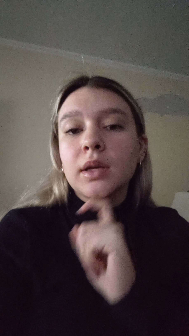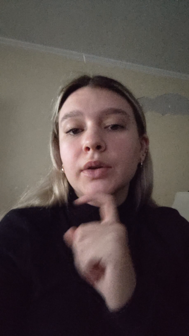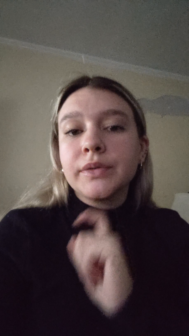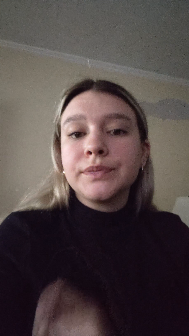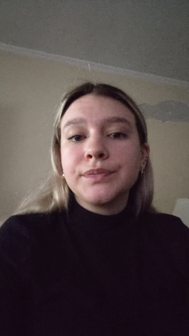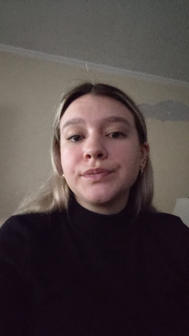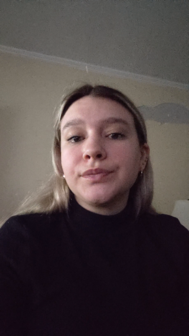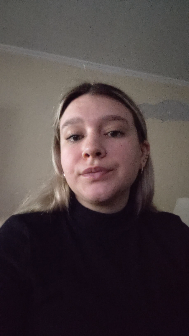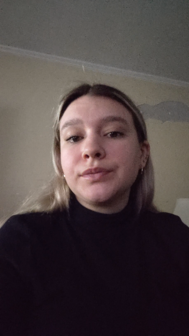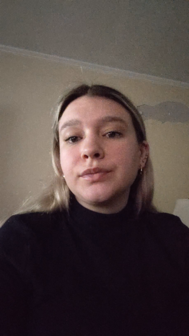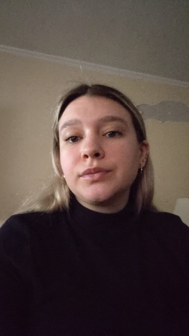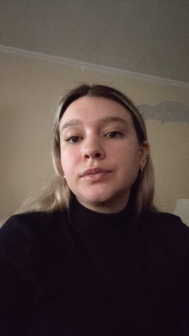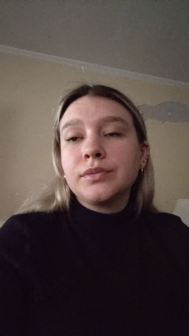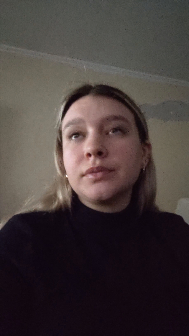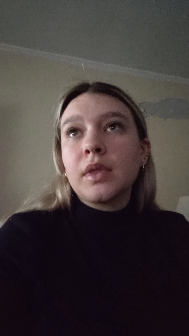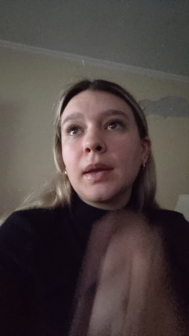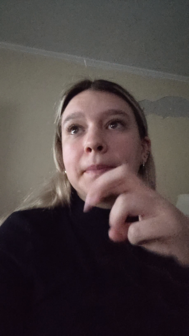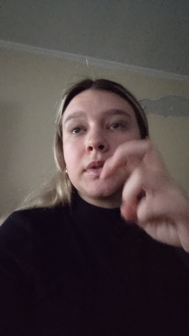potato